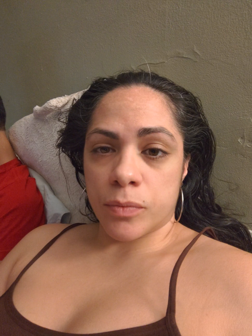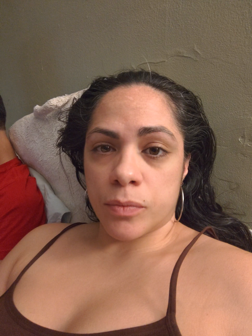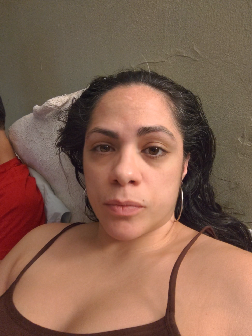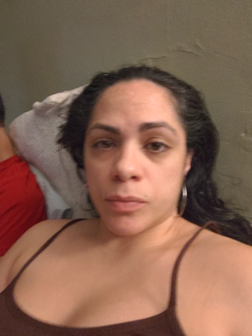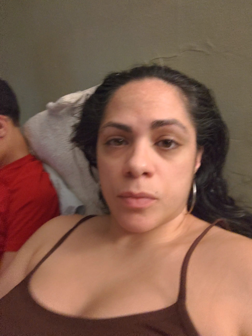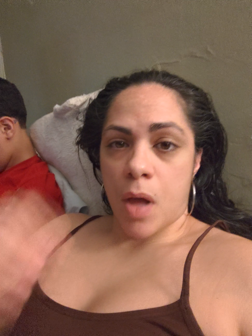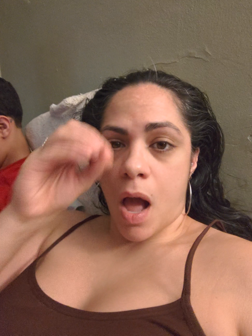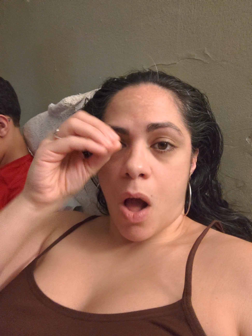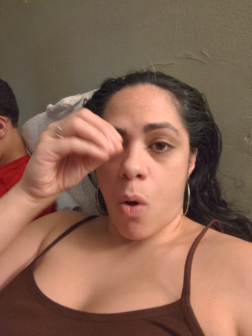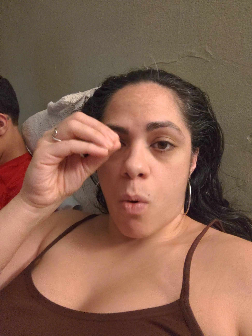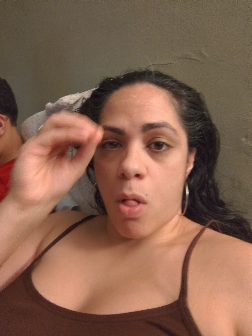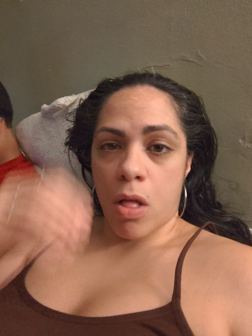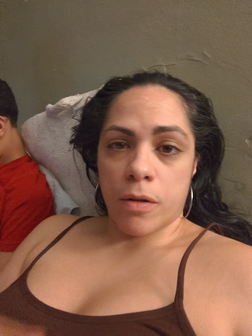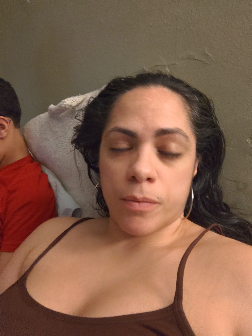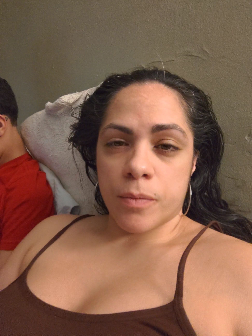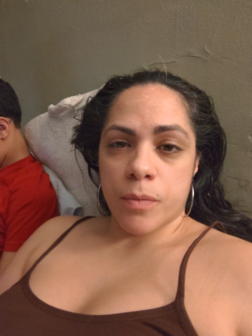owl